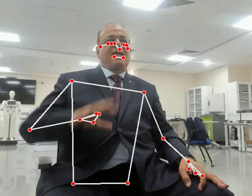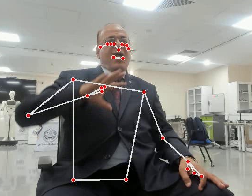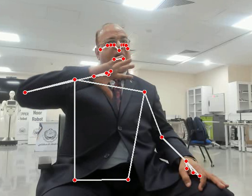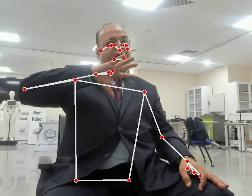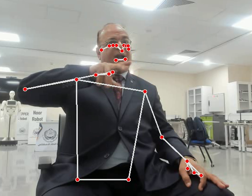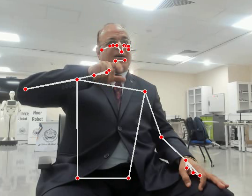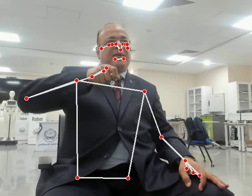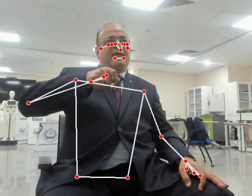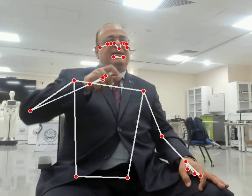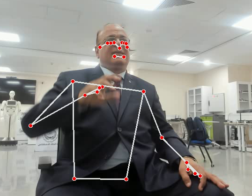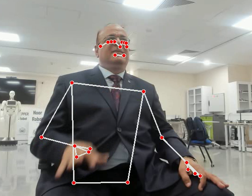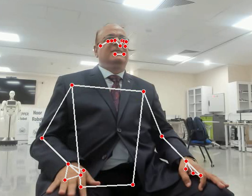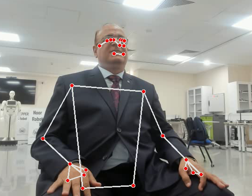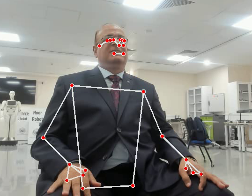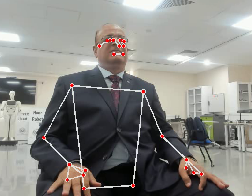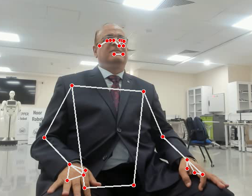harmy